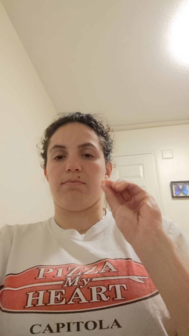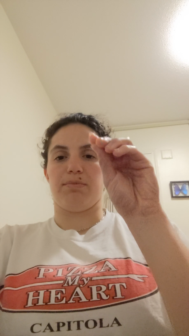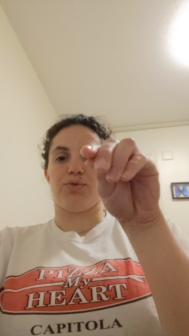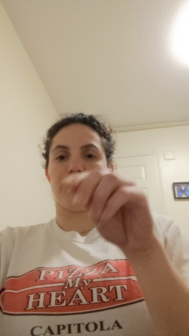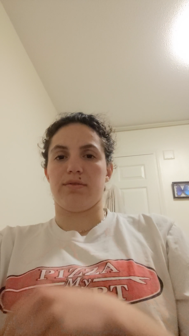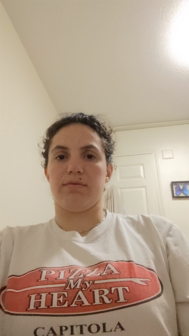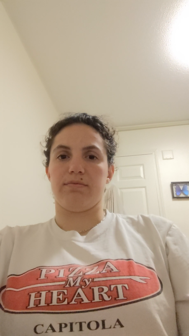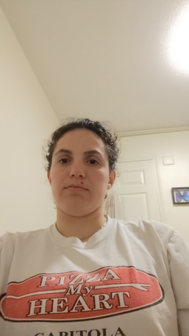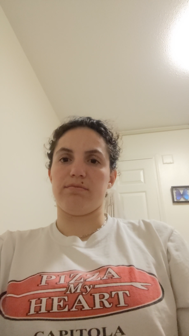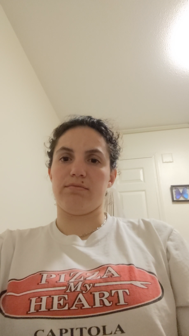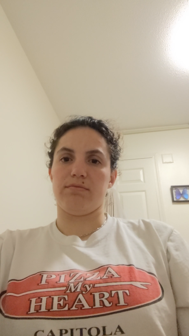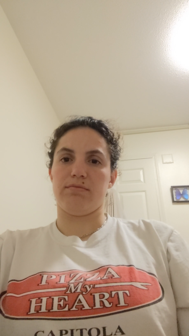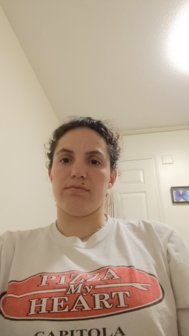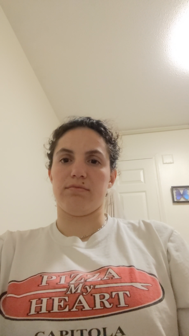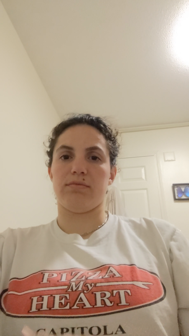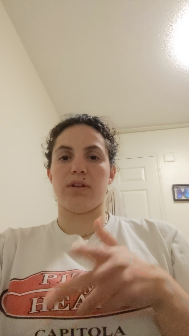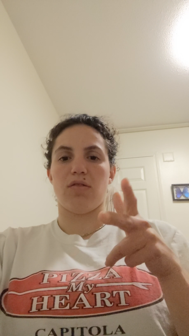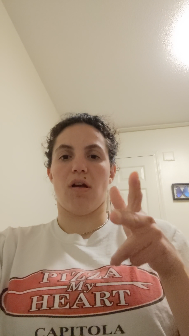garage